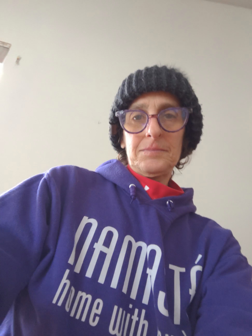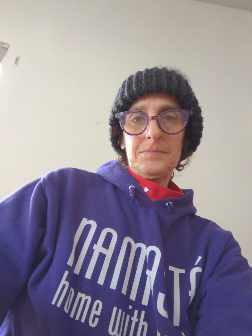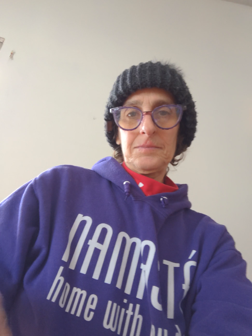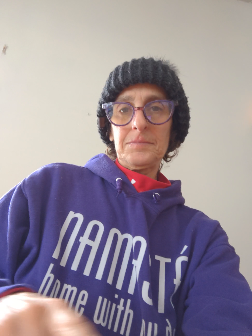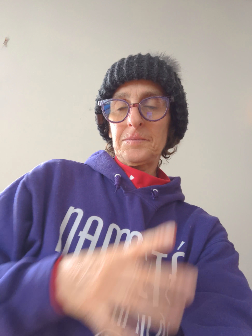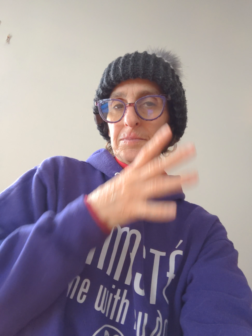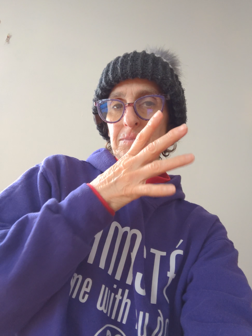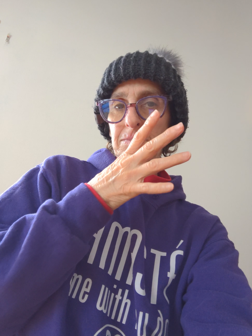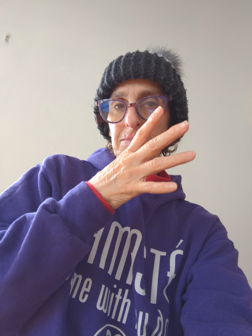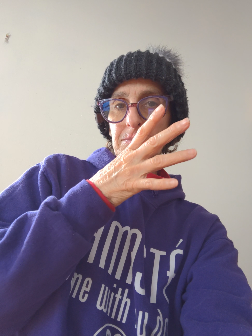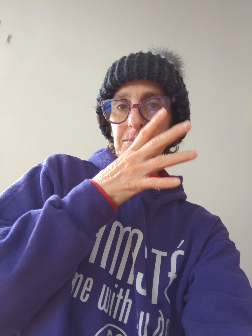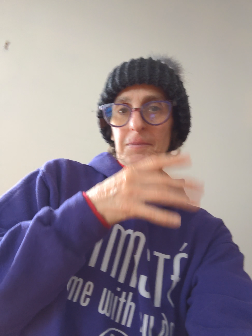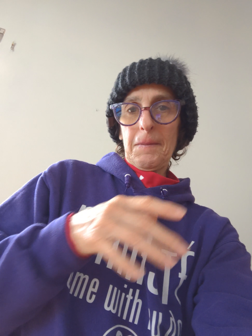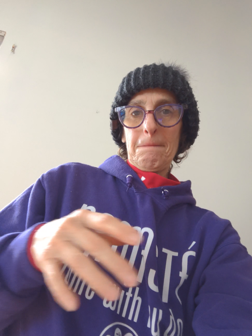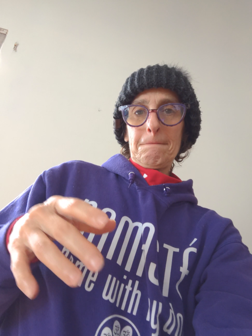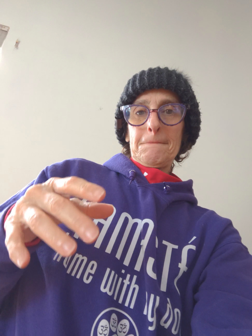mom